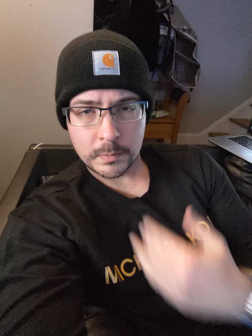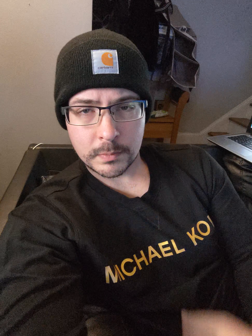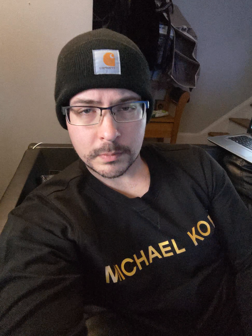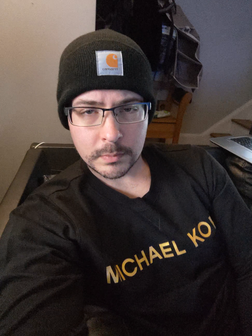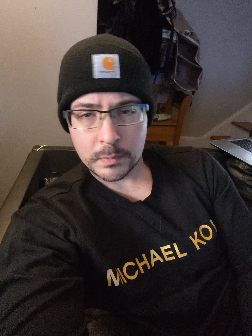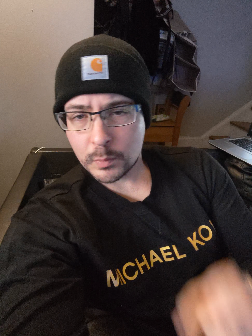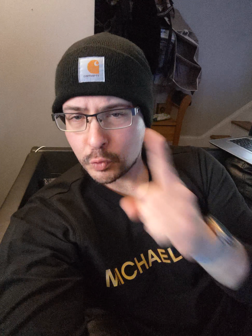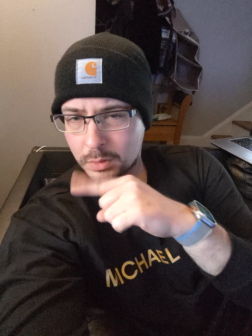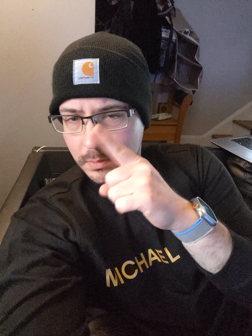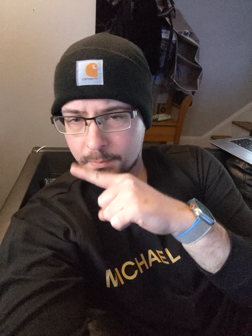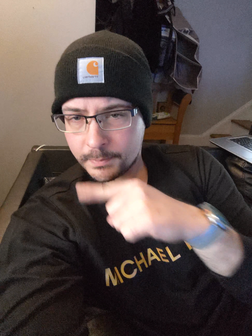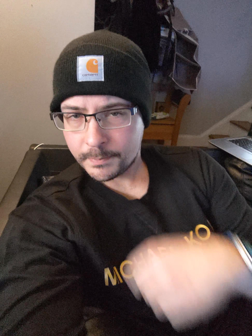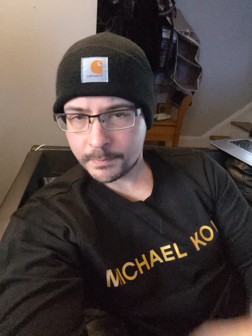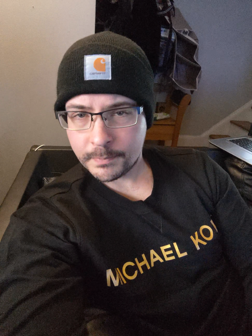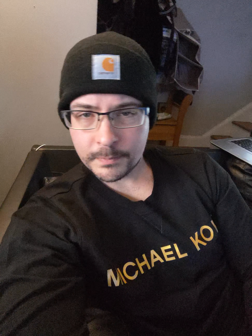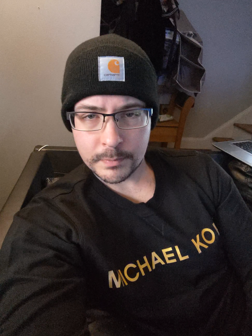pretend